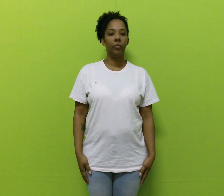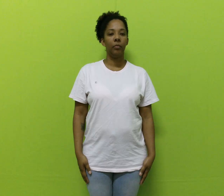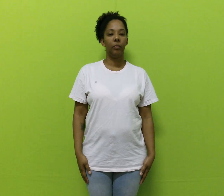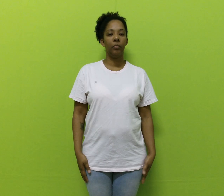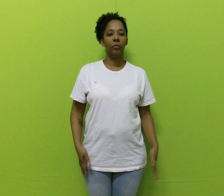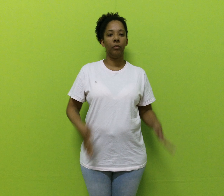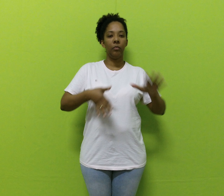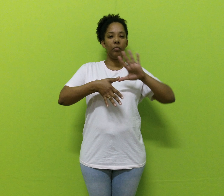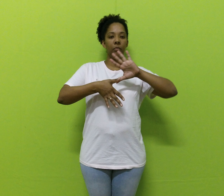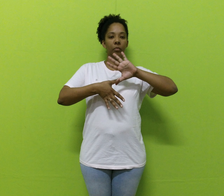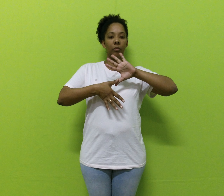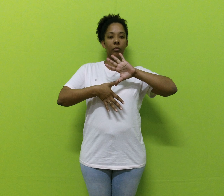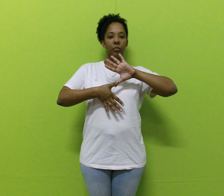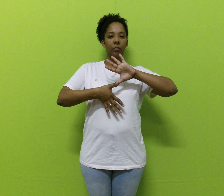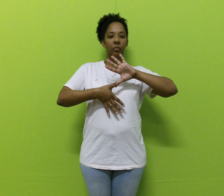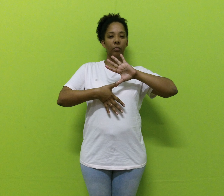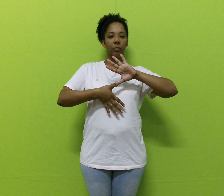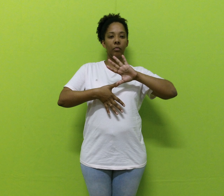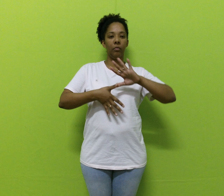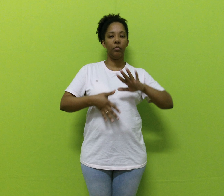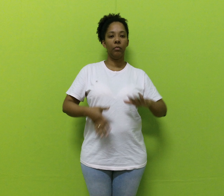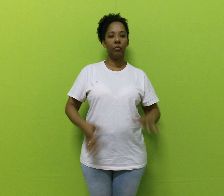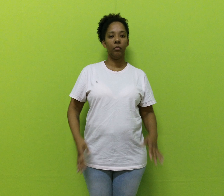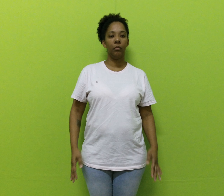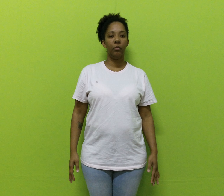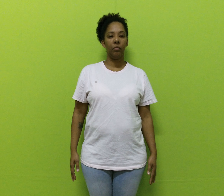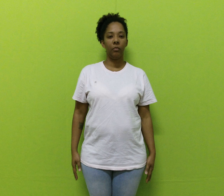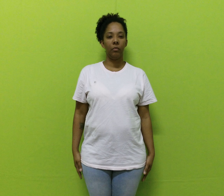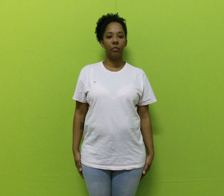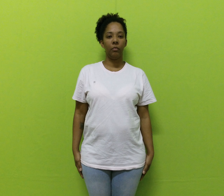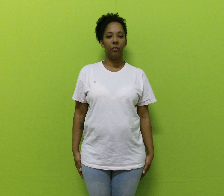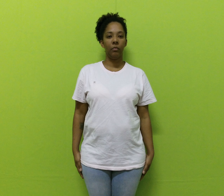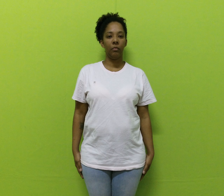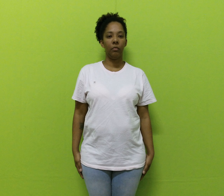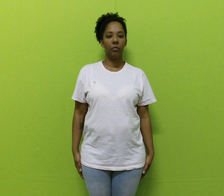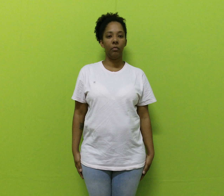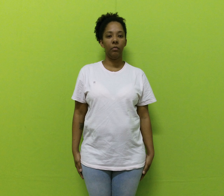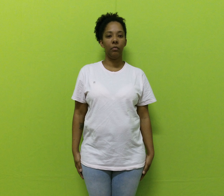América